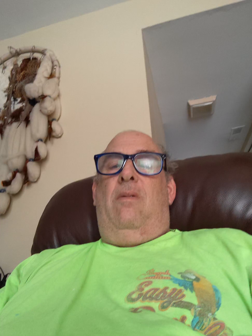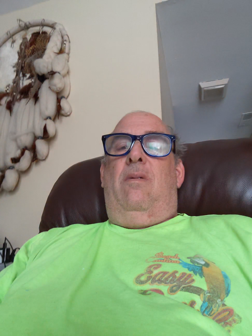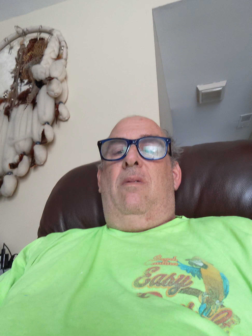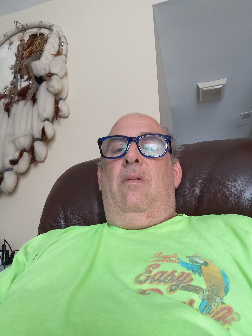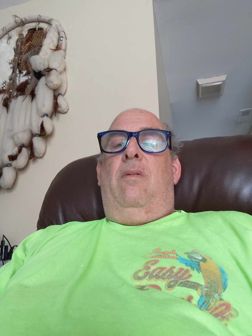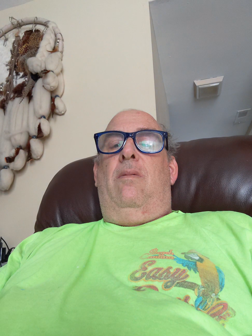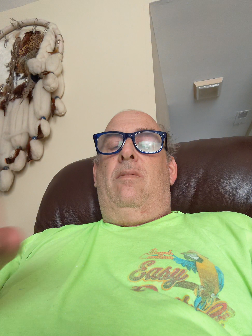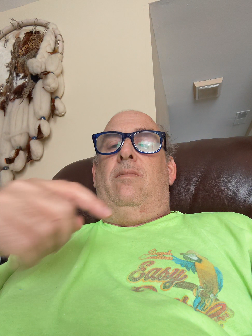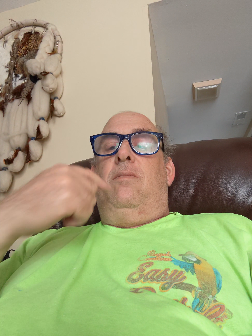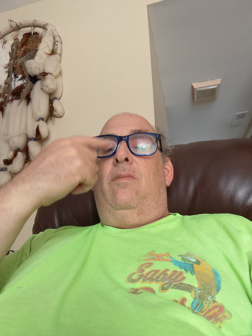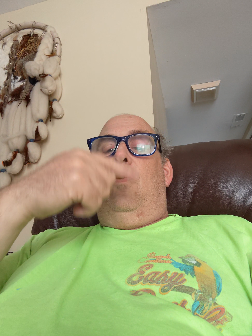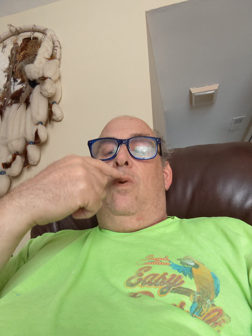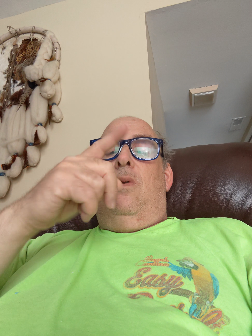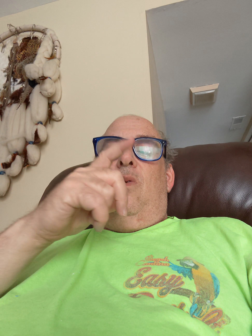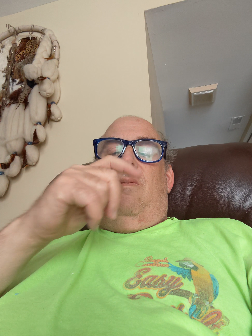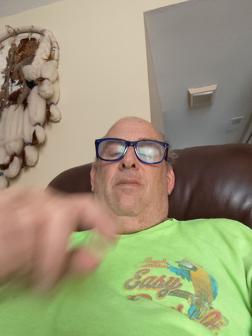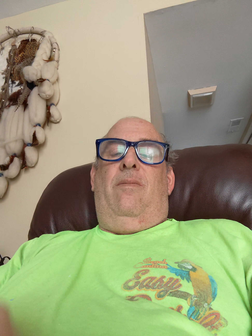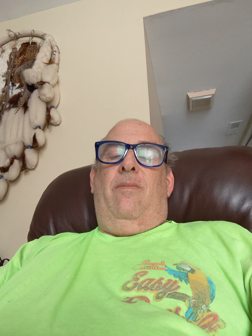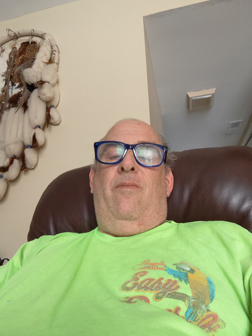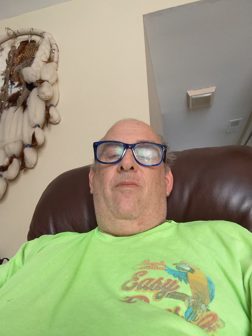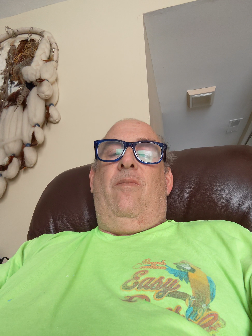who